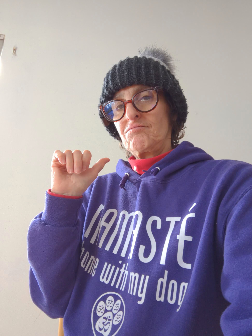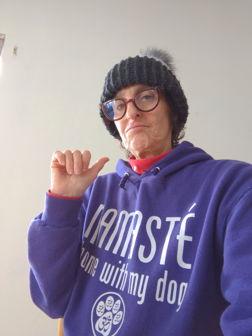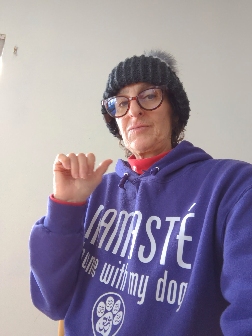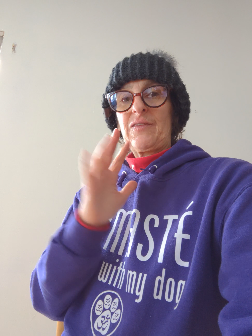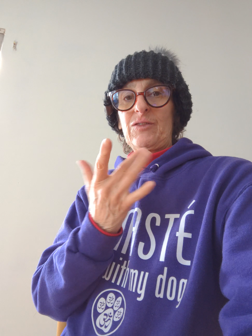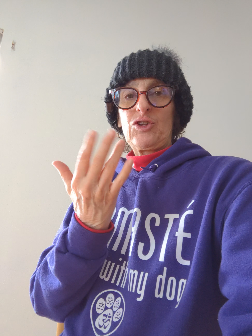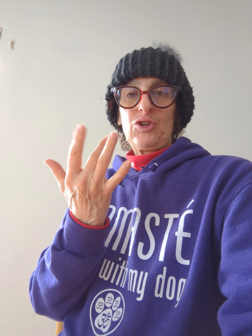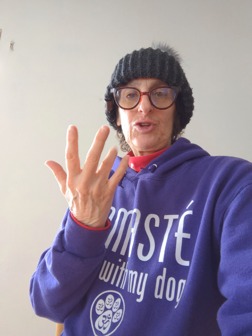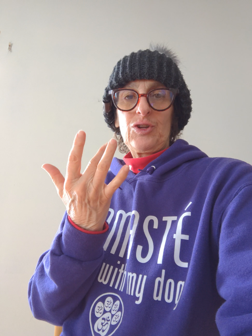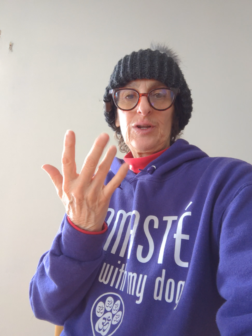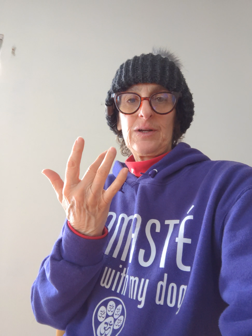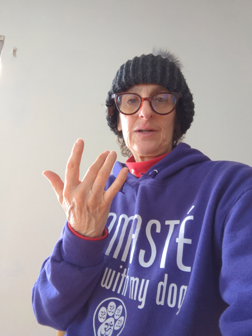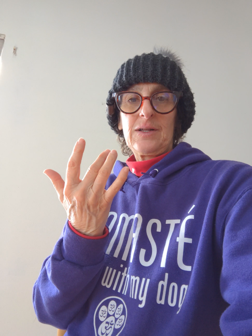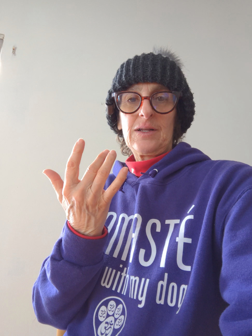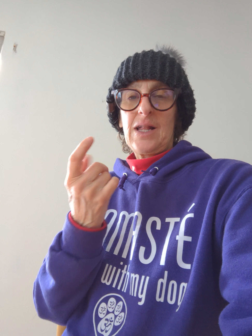finger